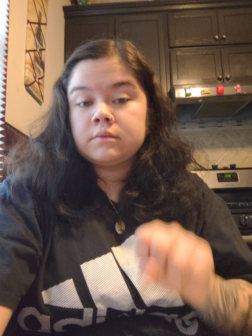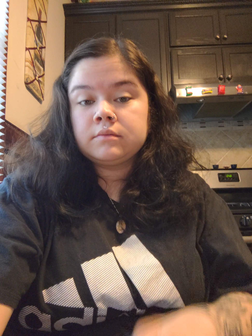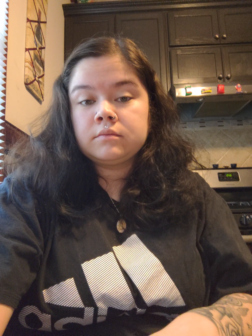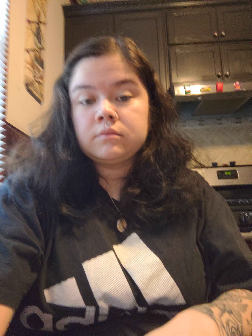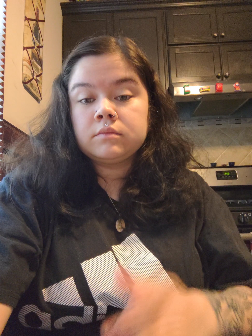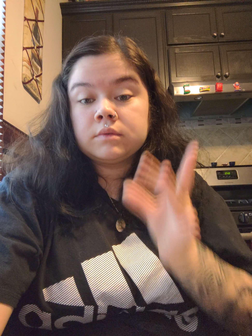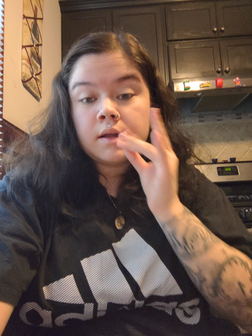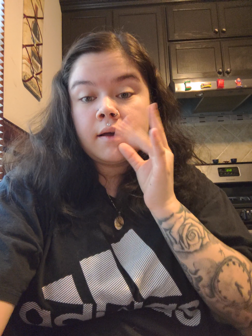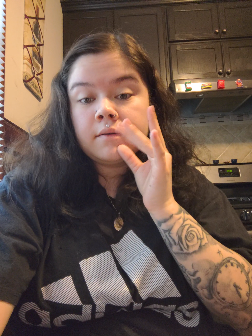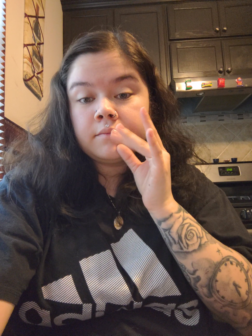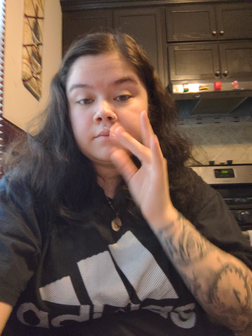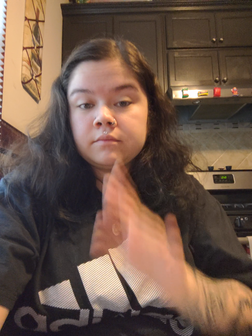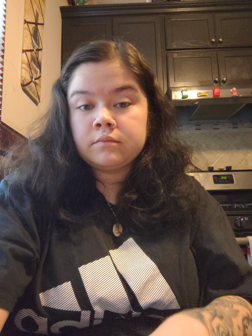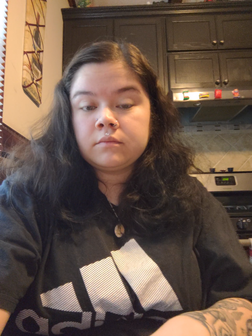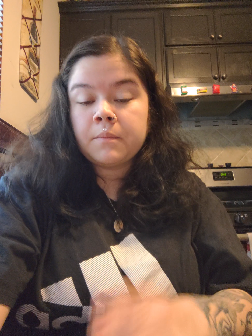snack